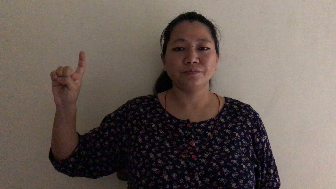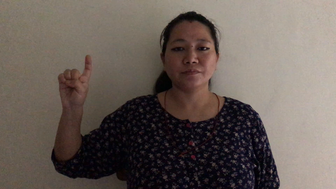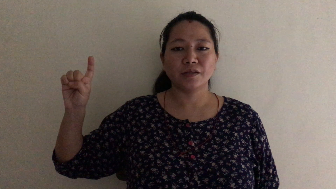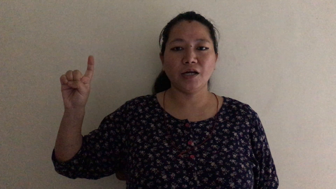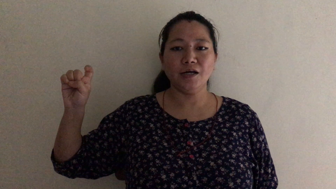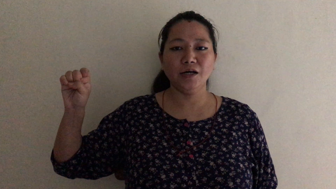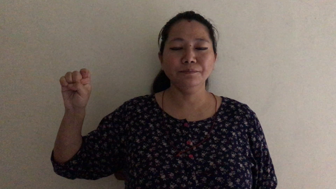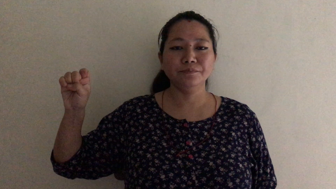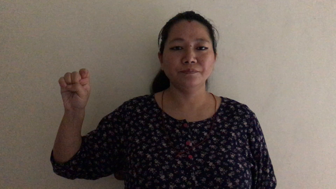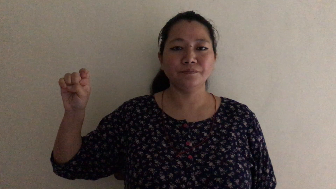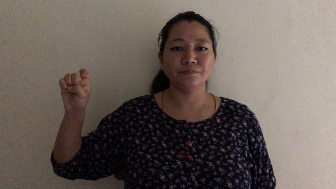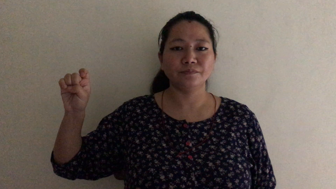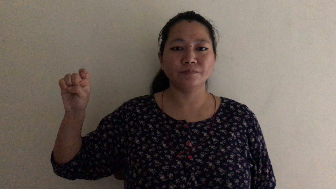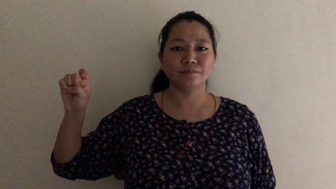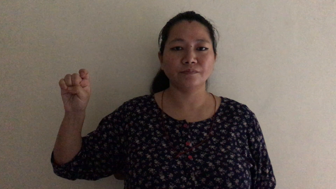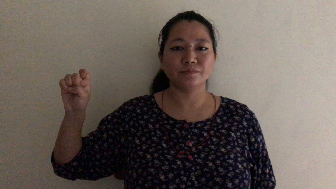अं